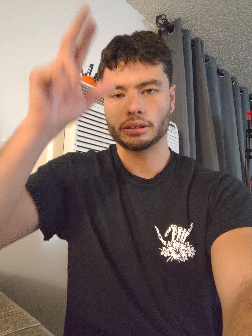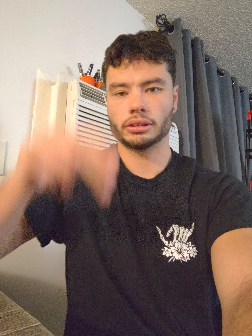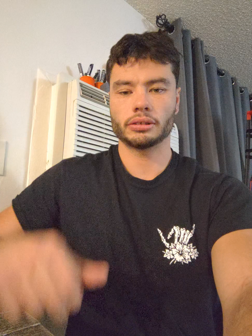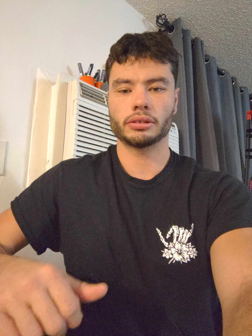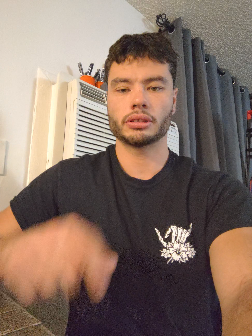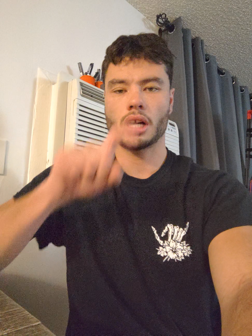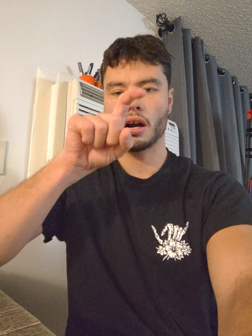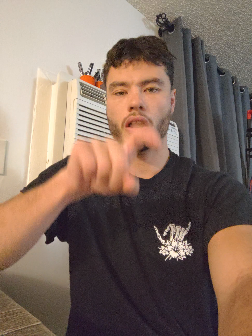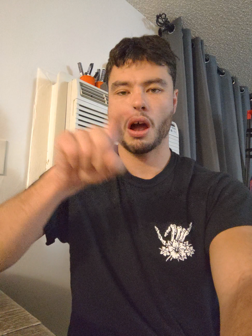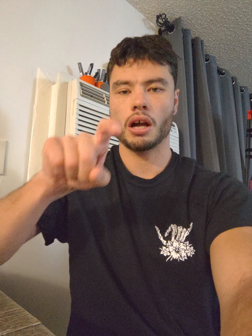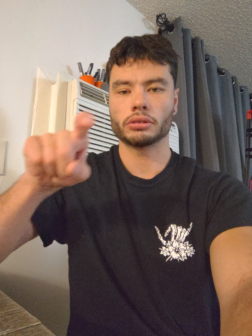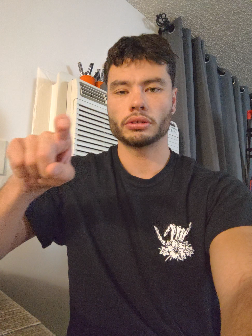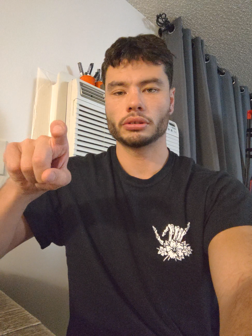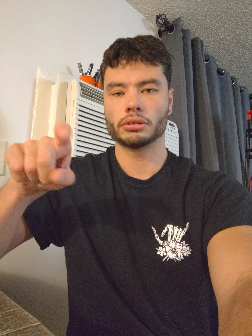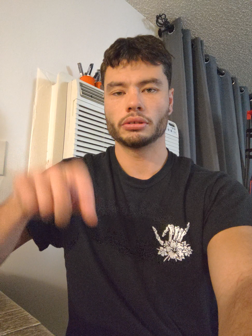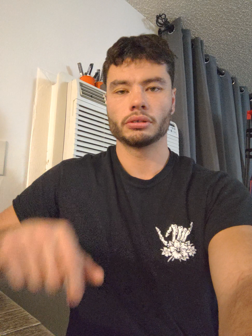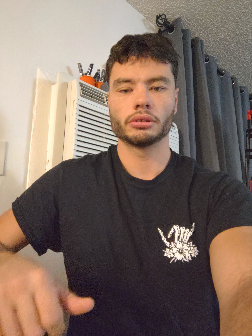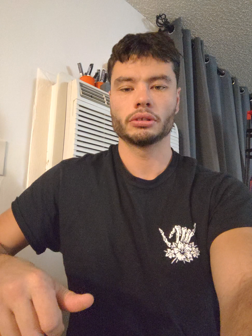closet